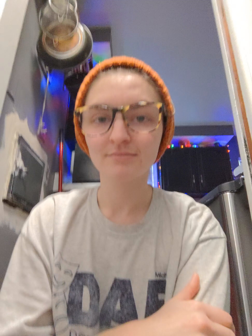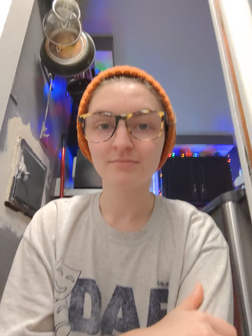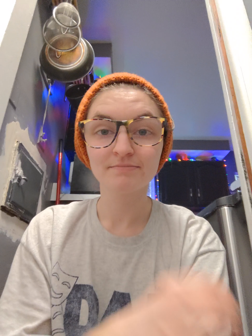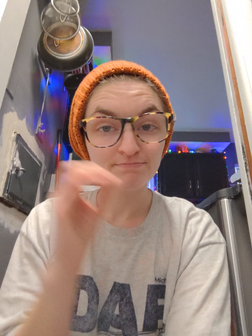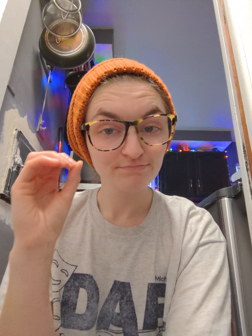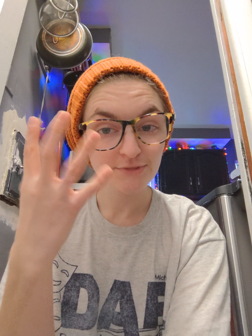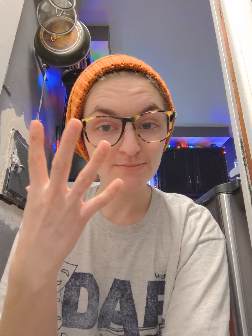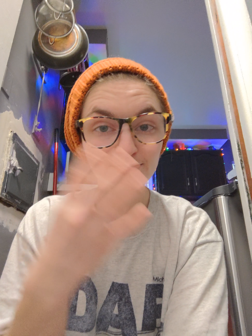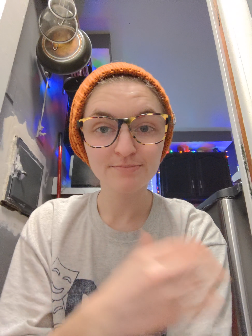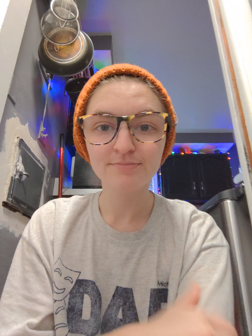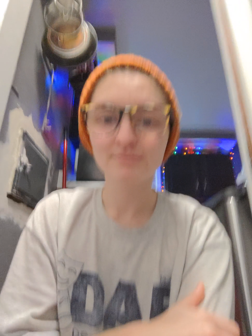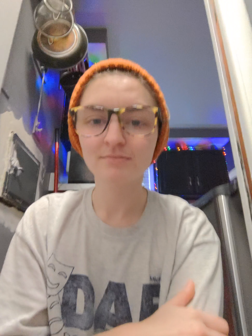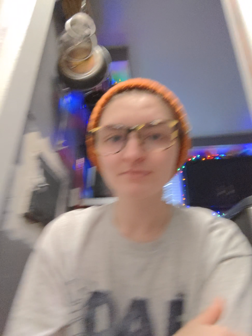sun